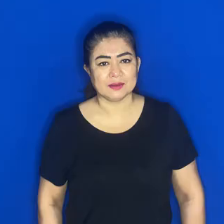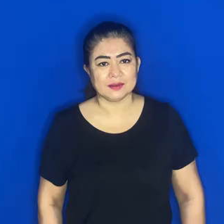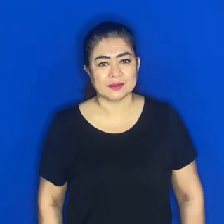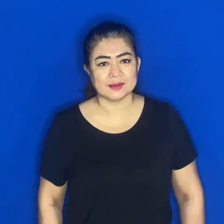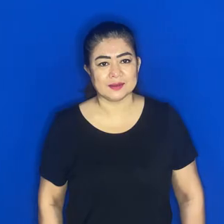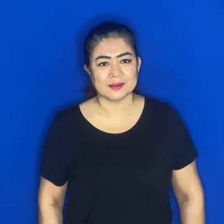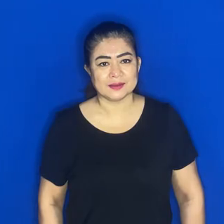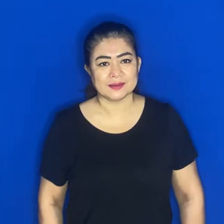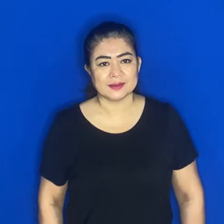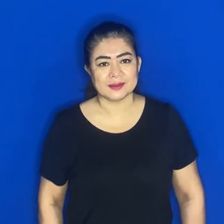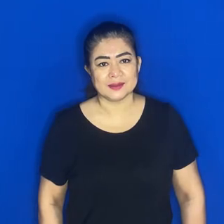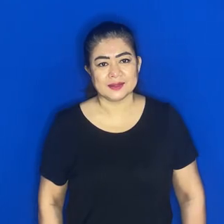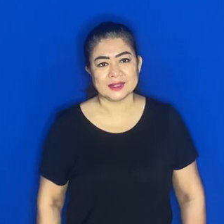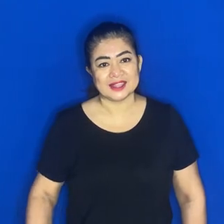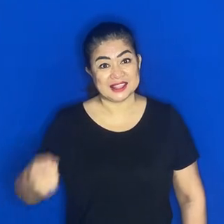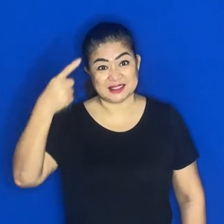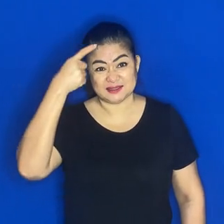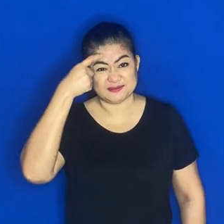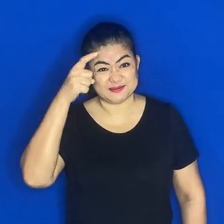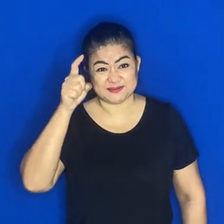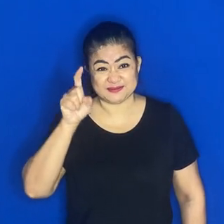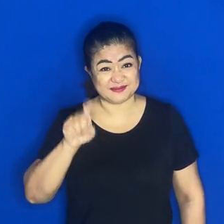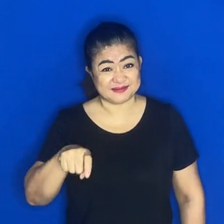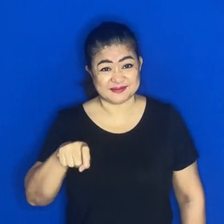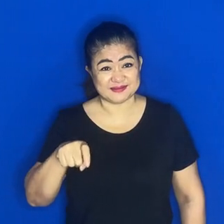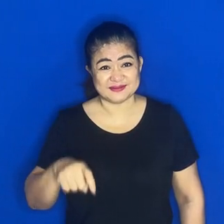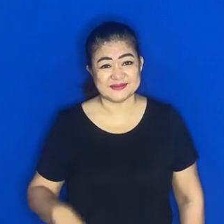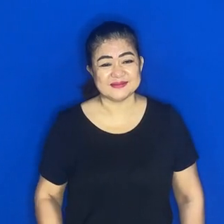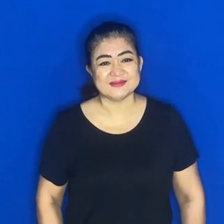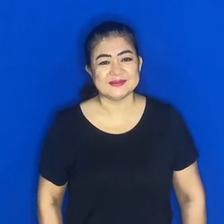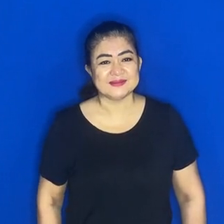don’t understand